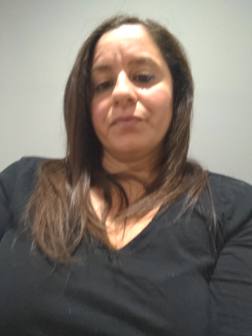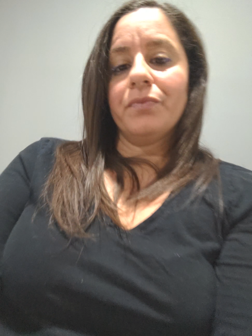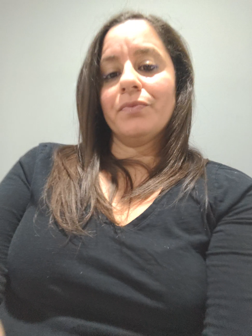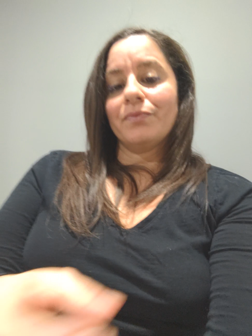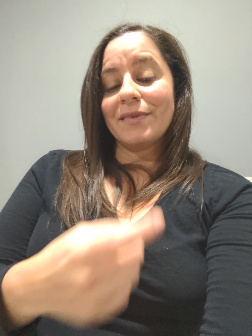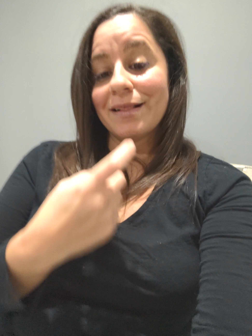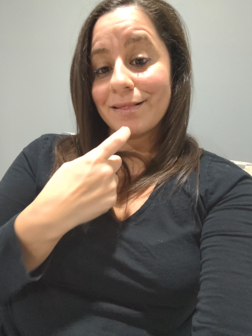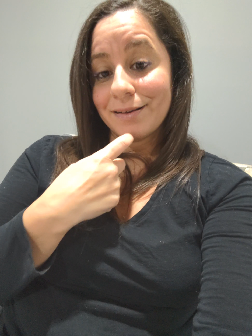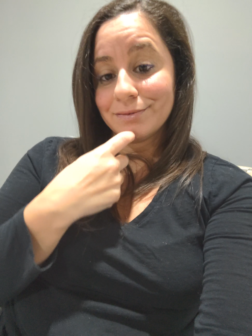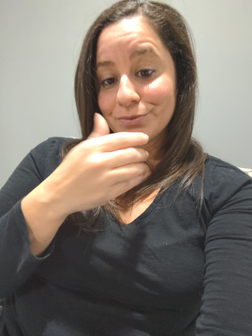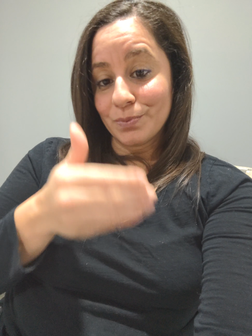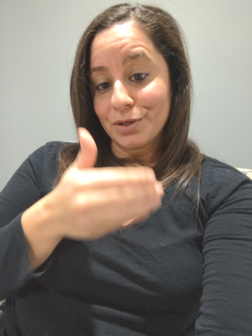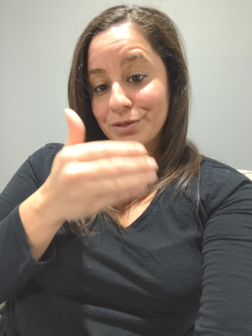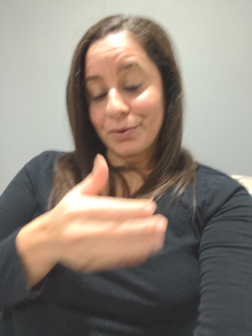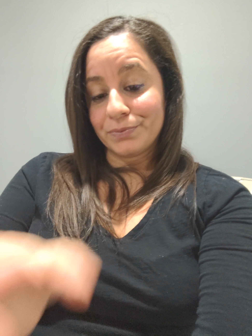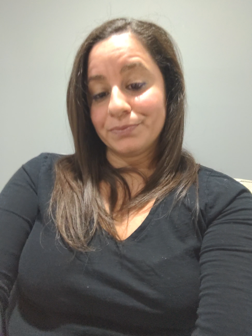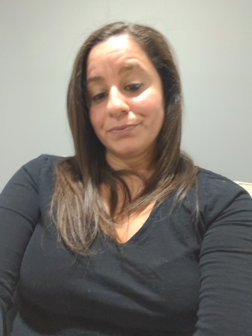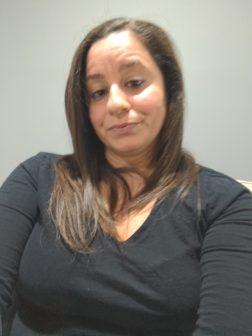window